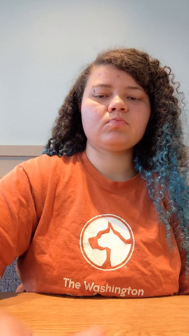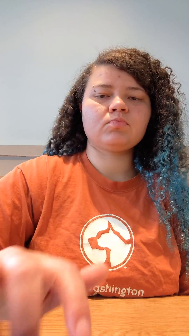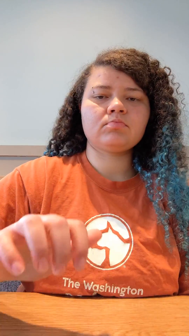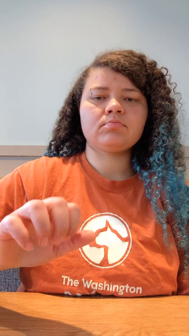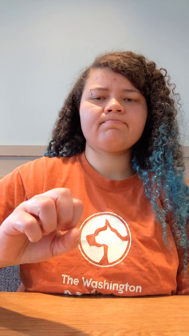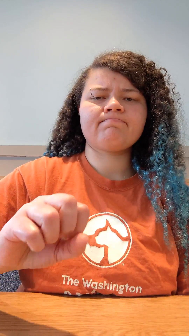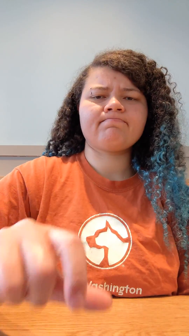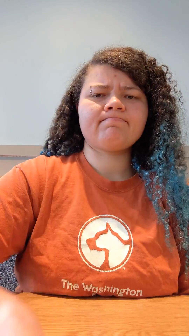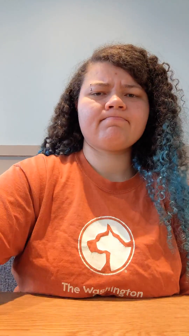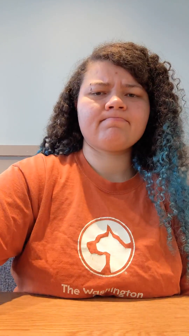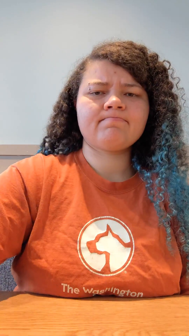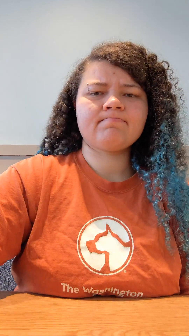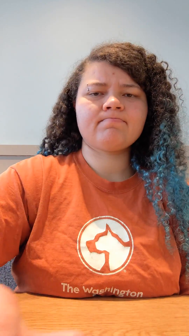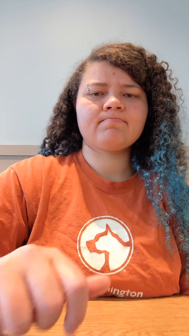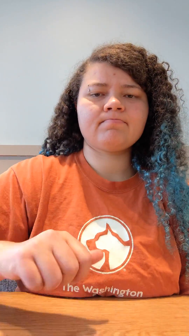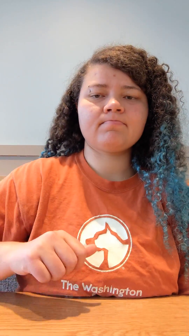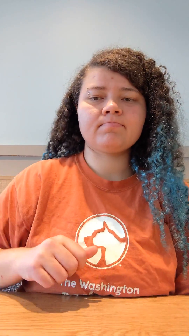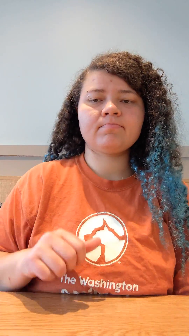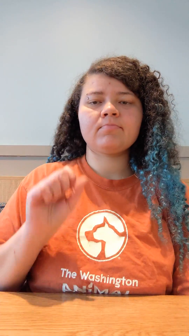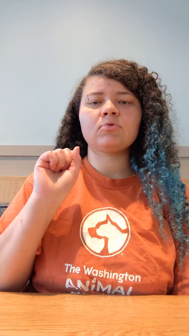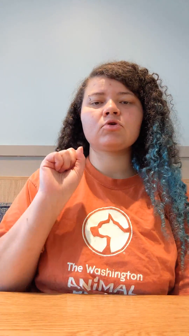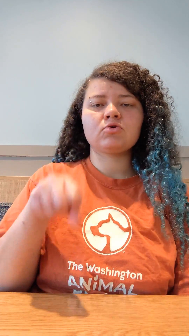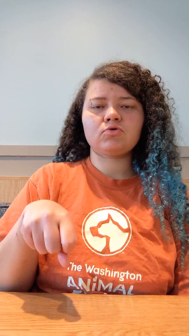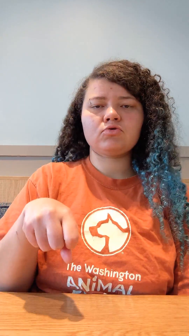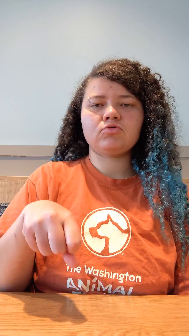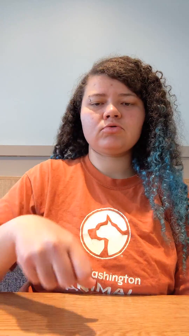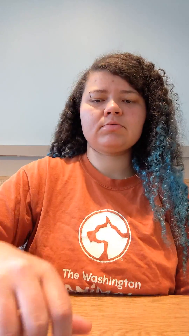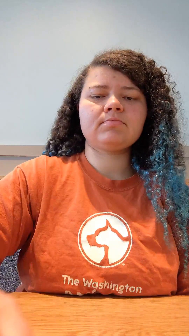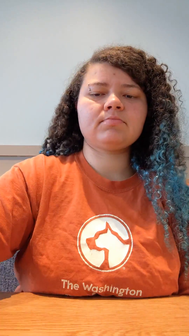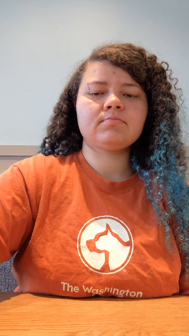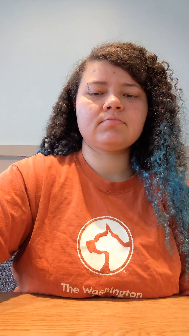could